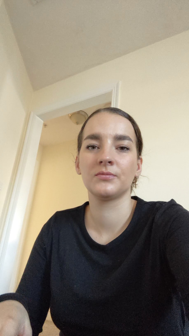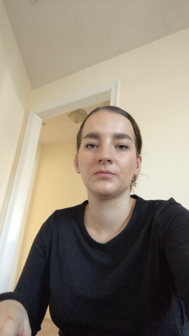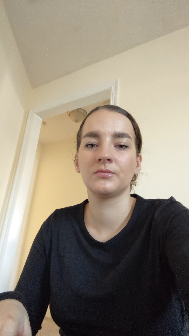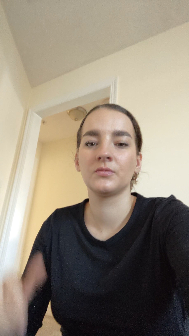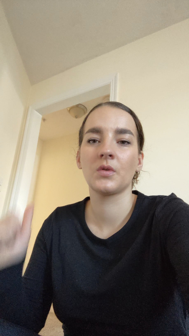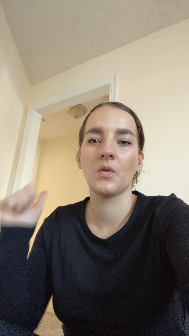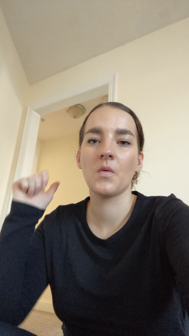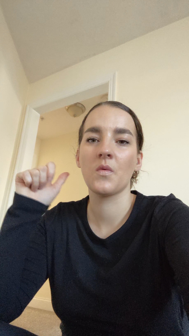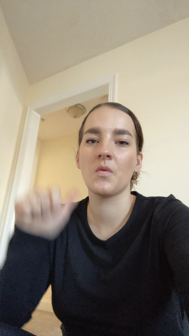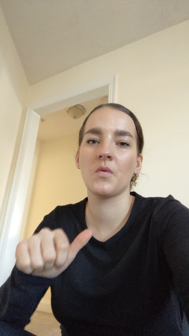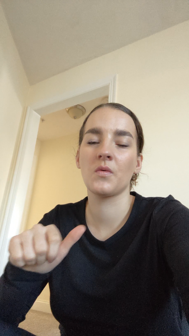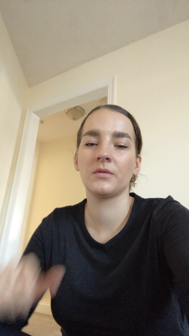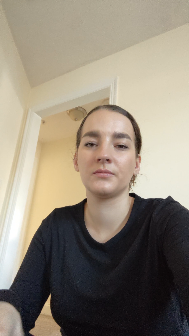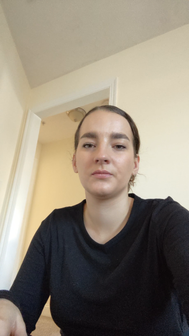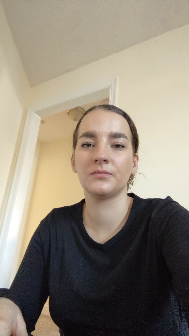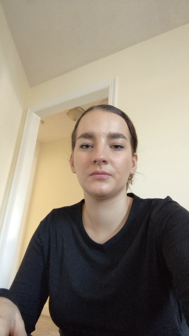coats